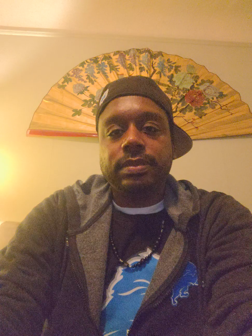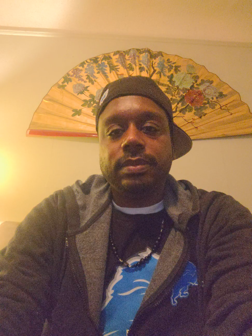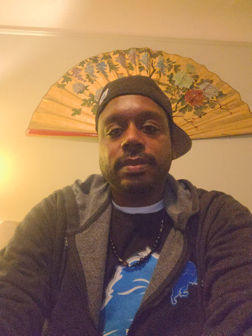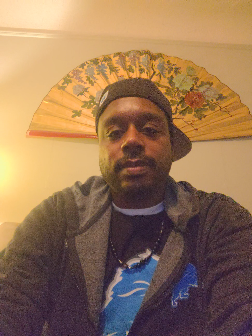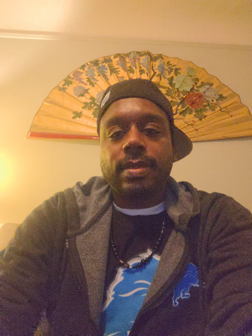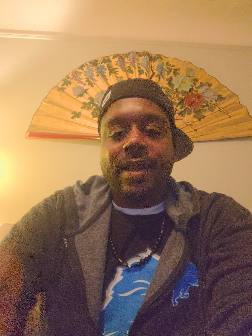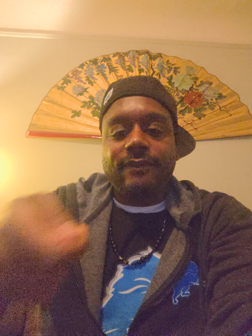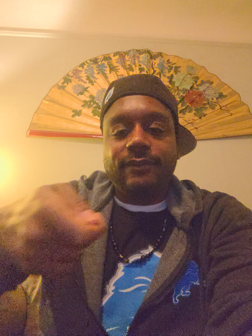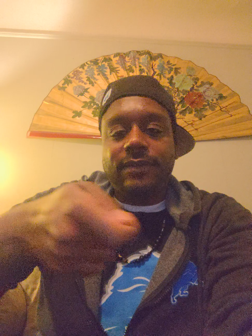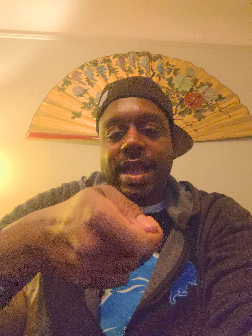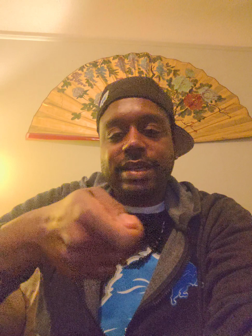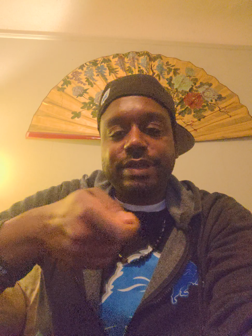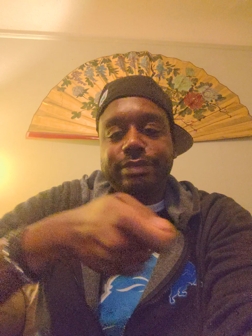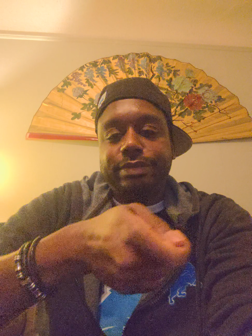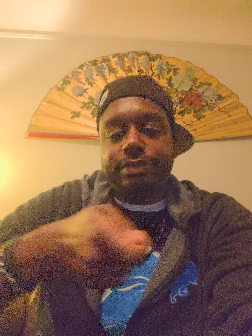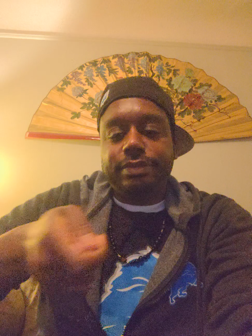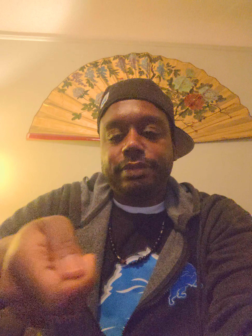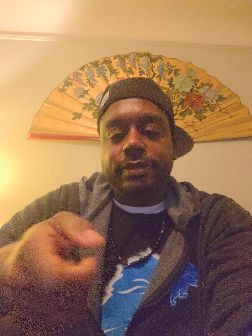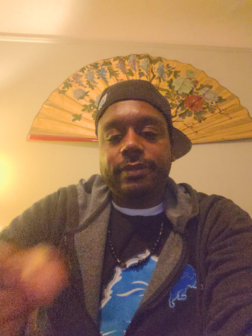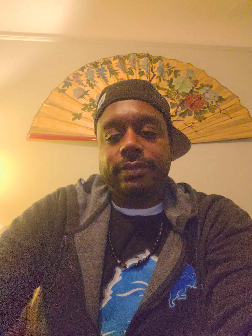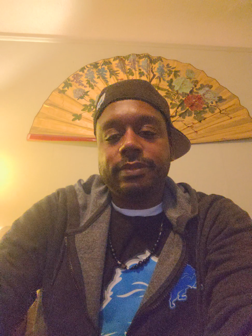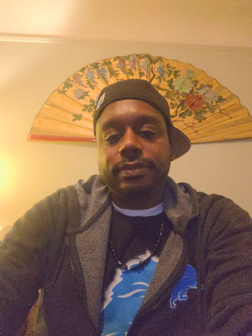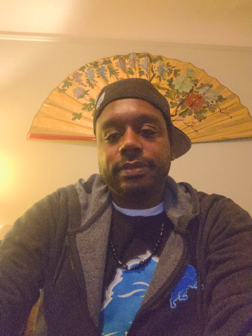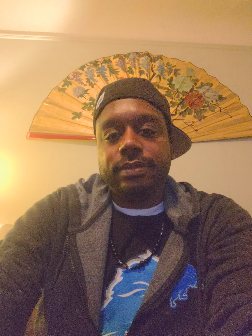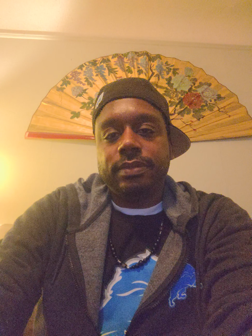vacuum